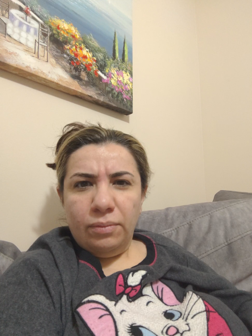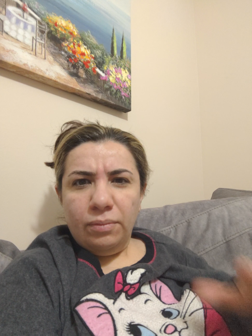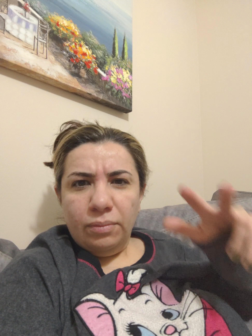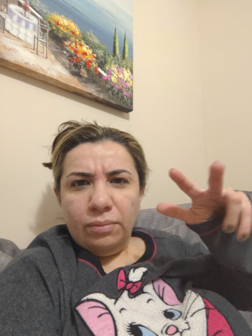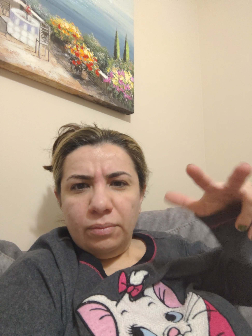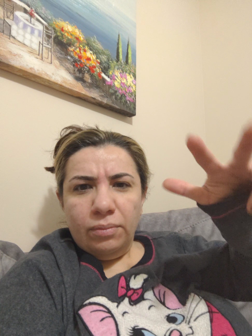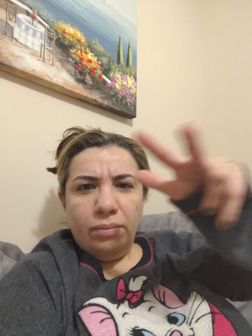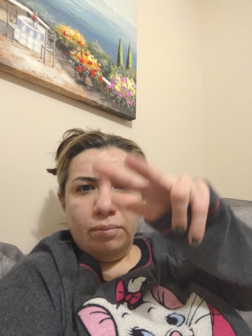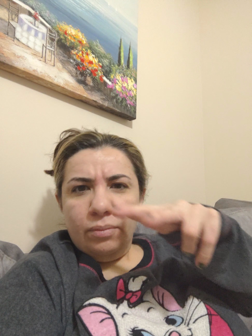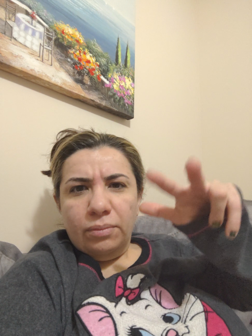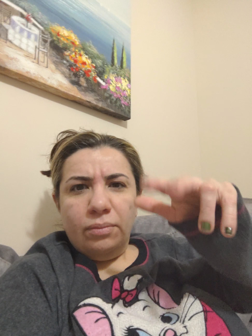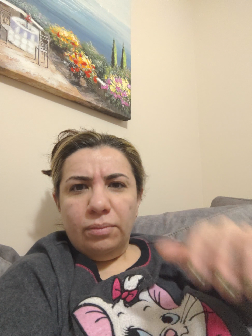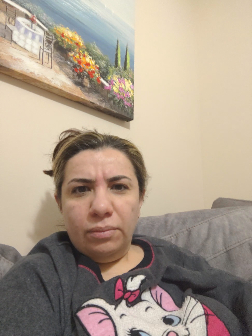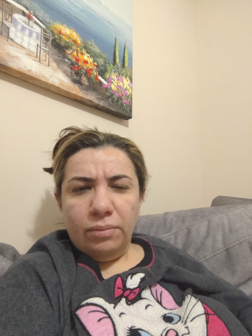helicopter